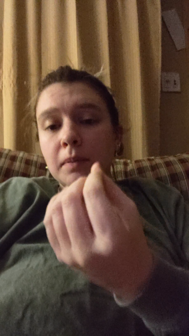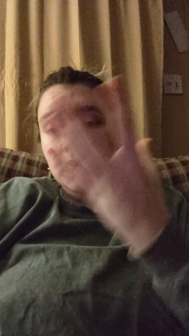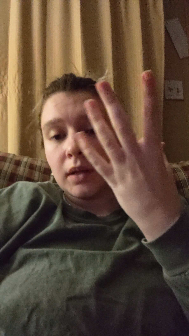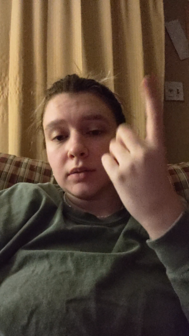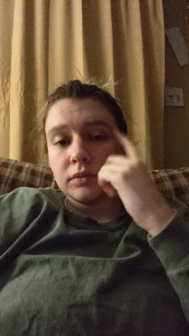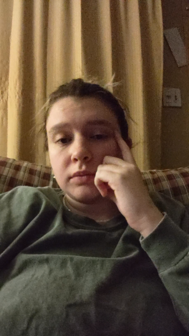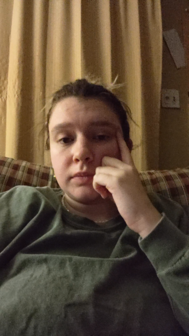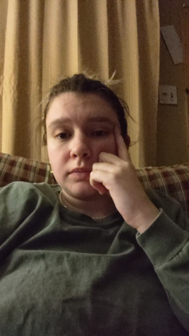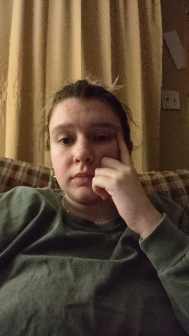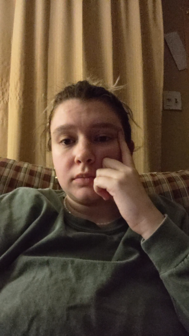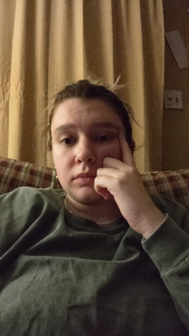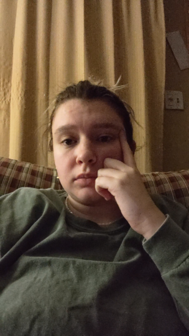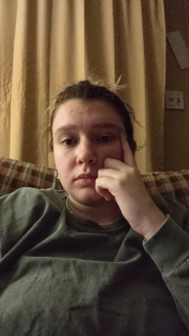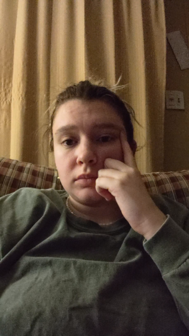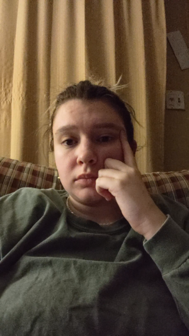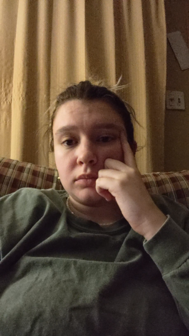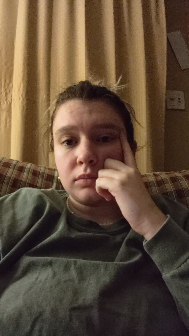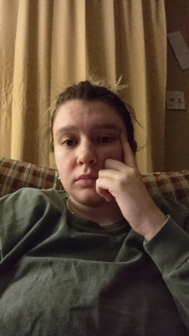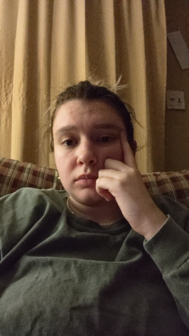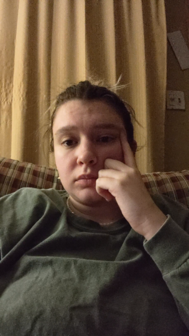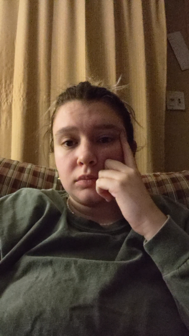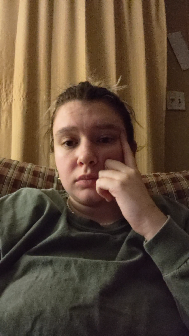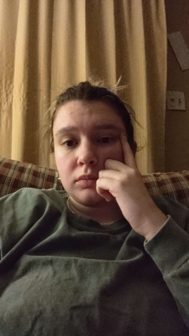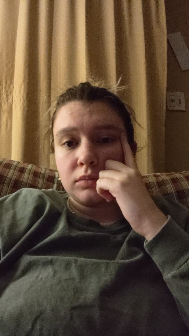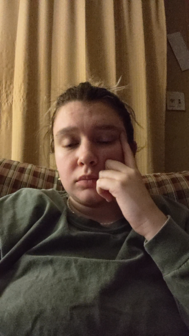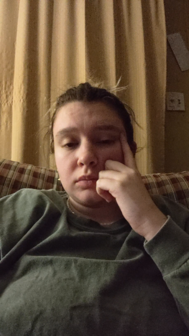playground